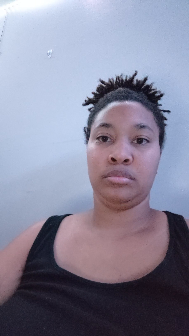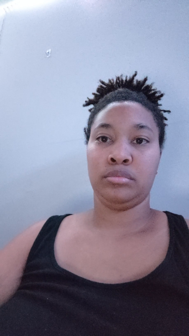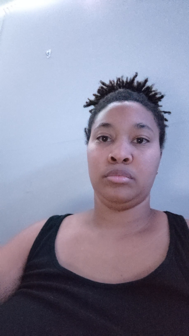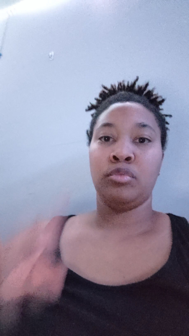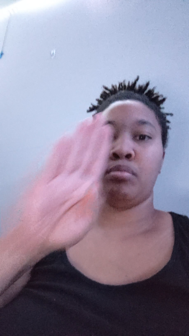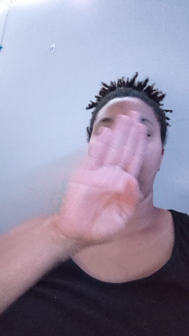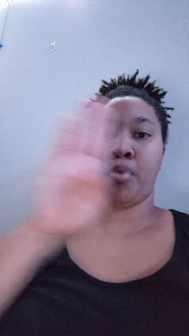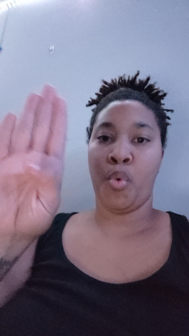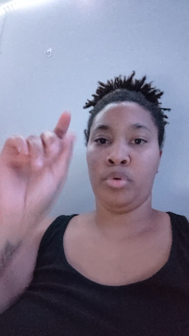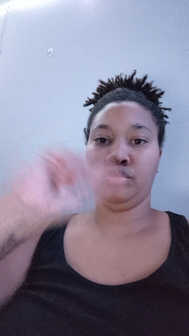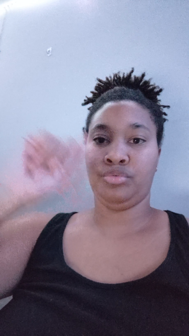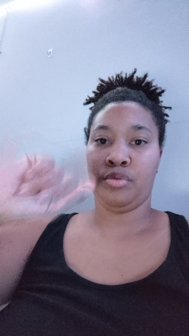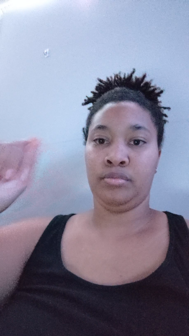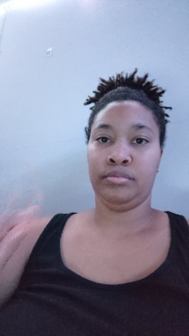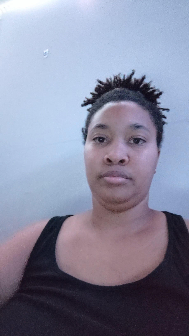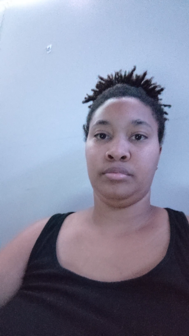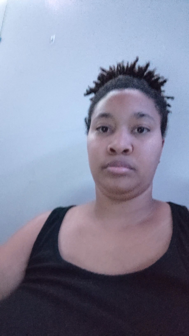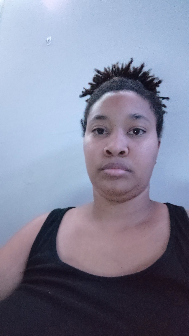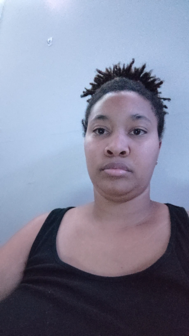chalk